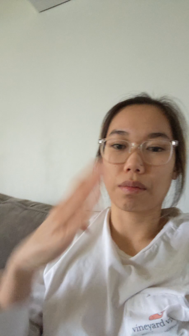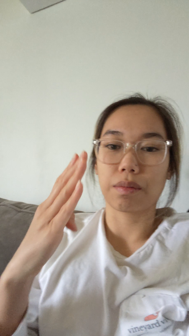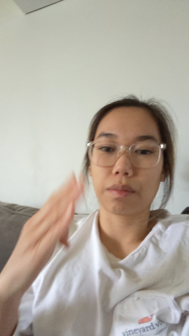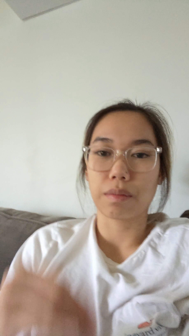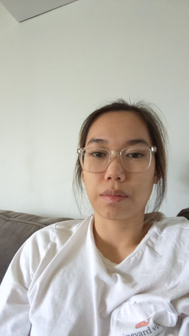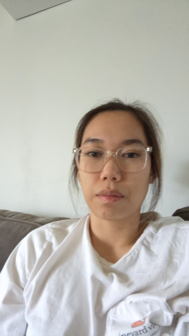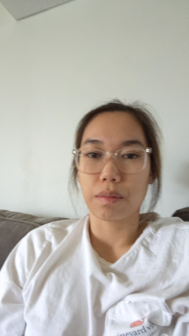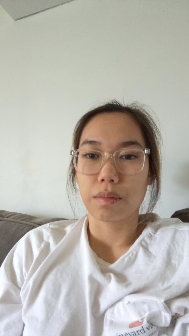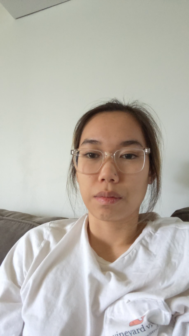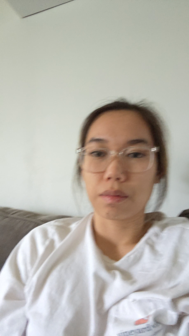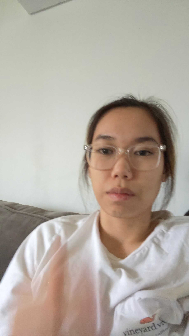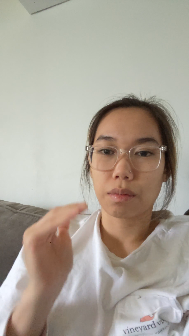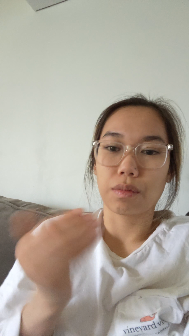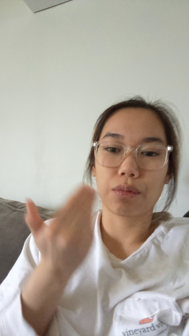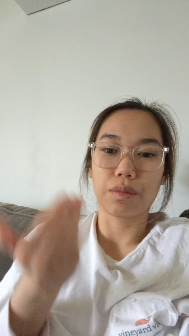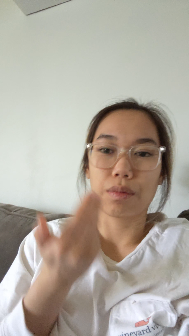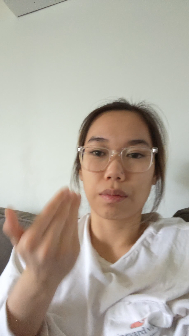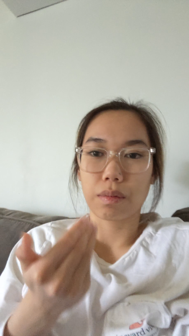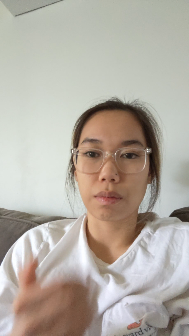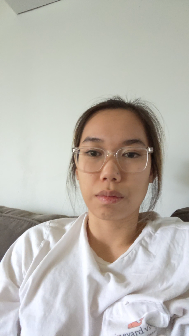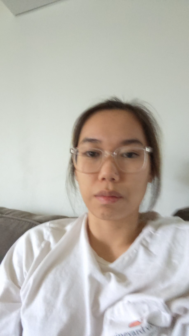new